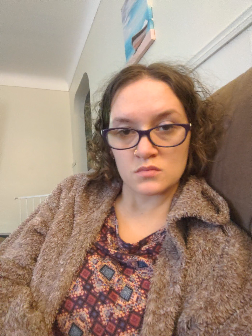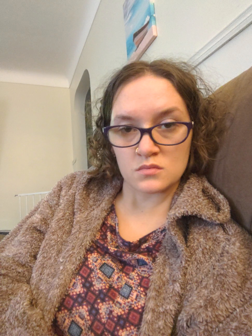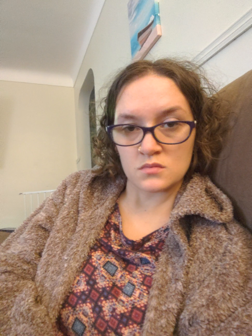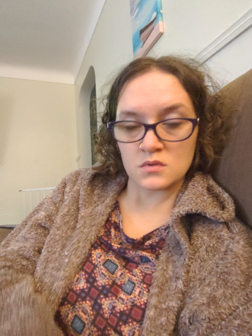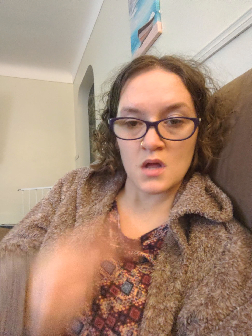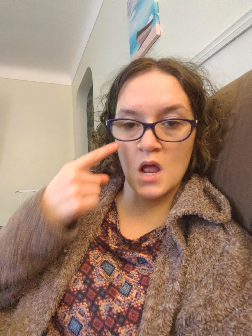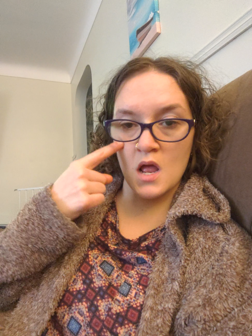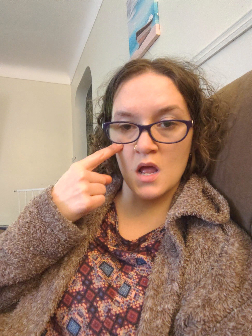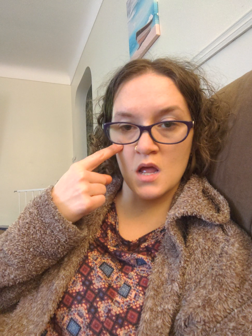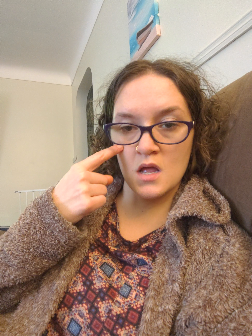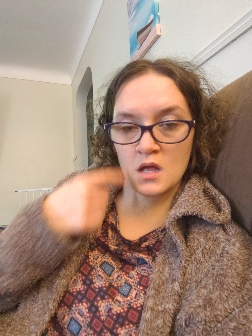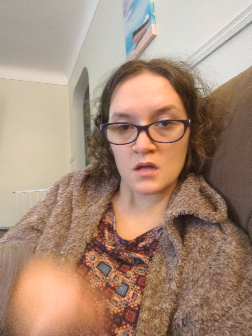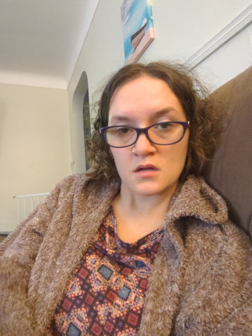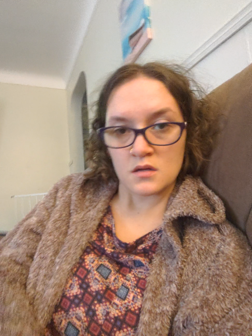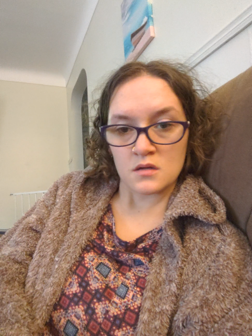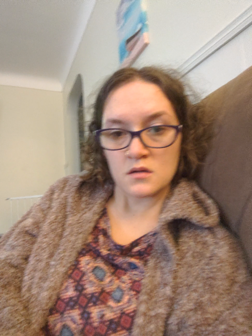eye